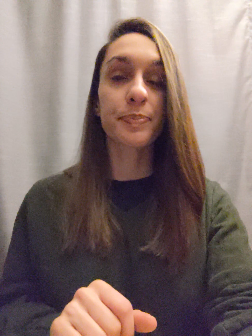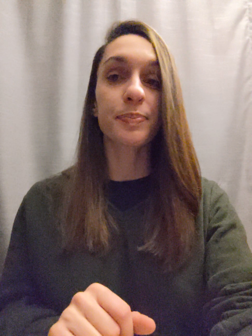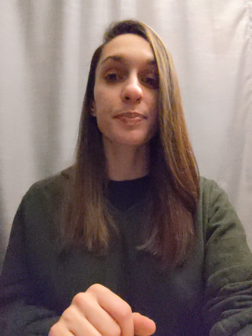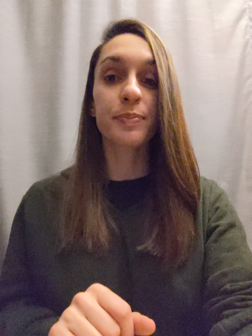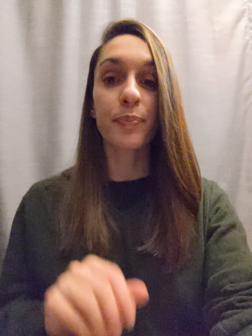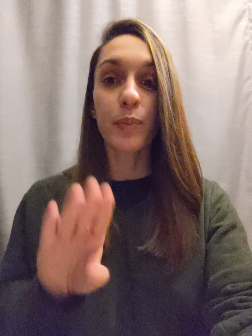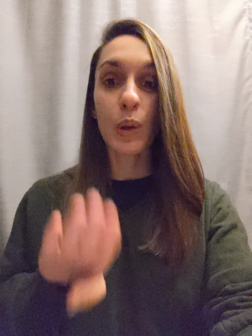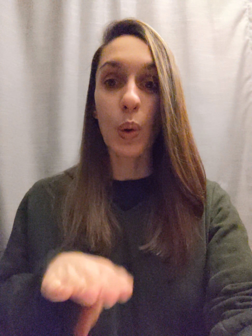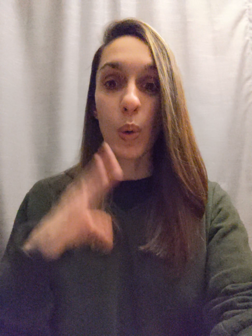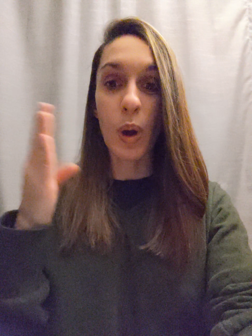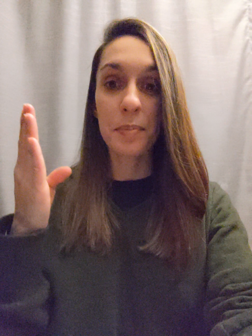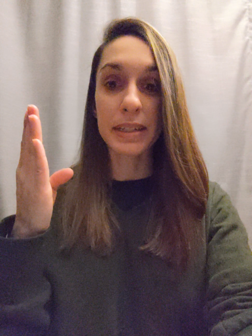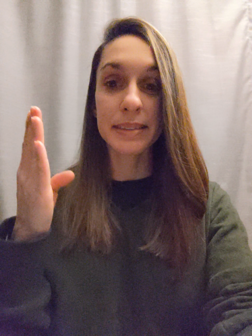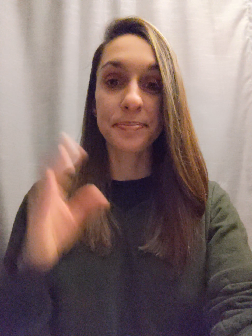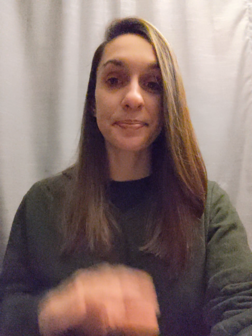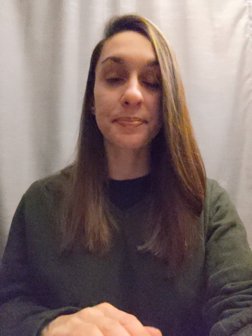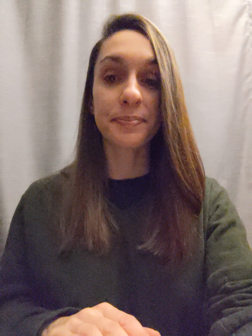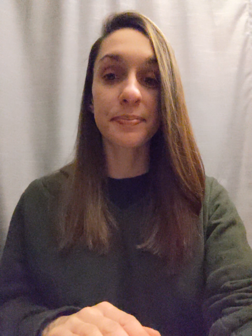open